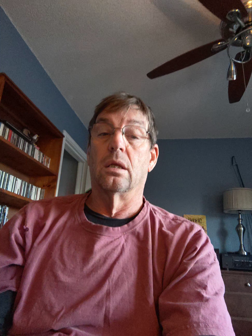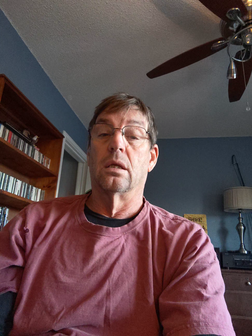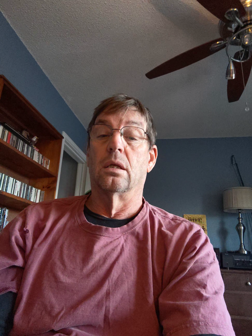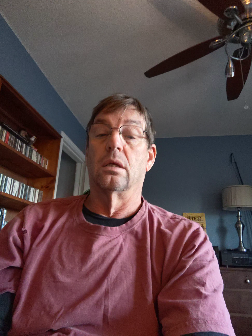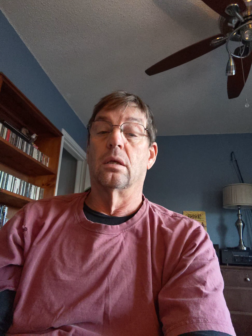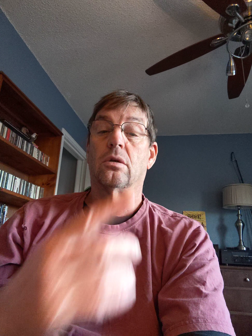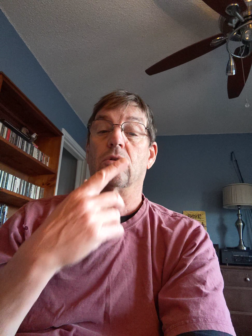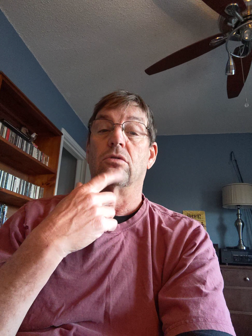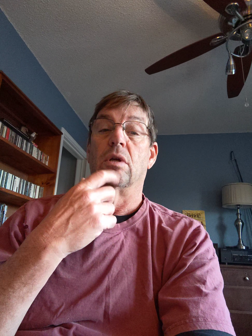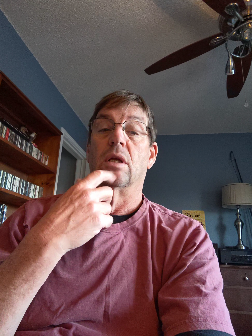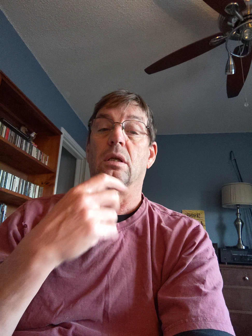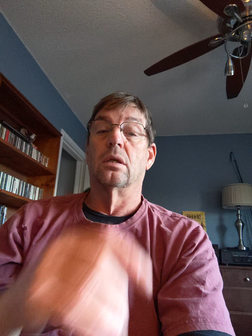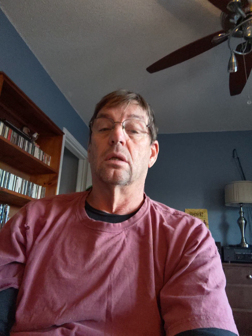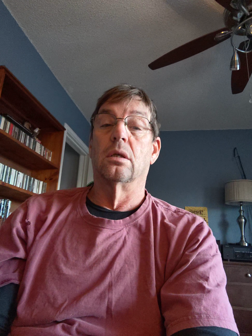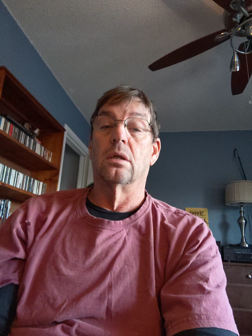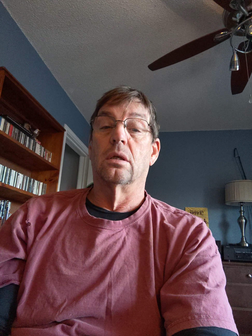red